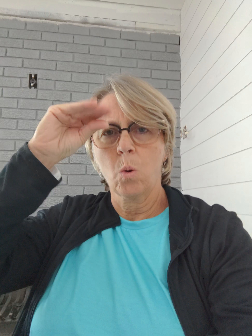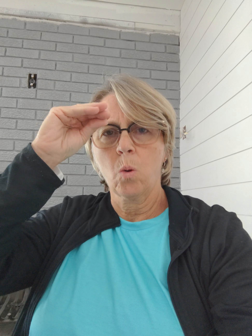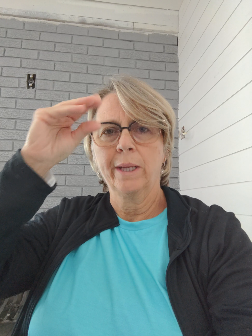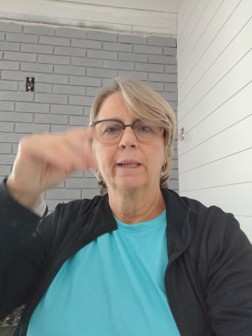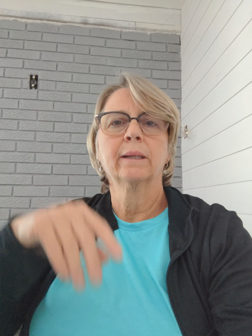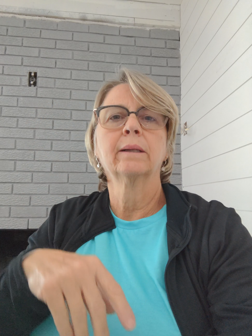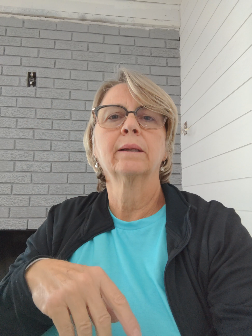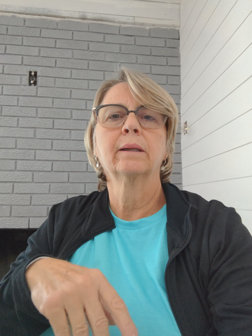boy